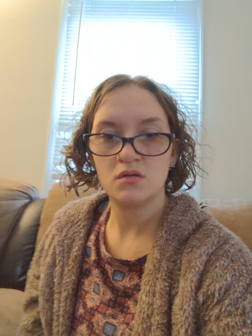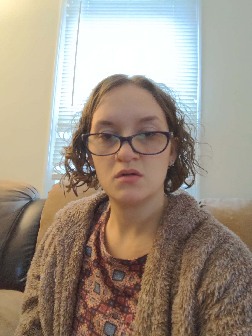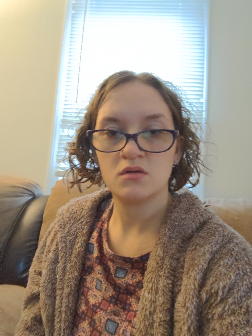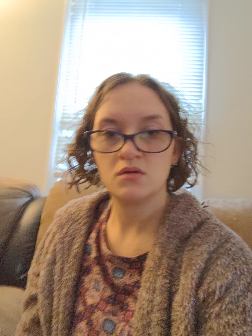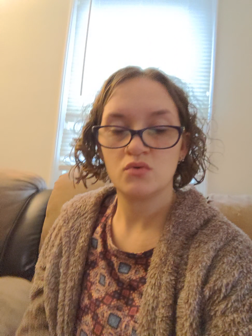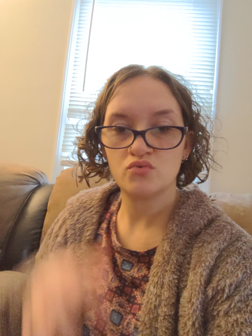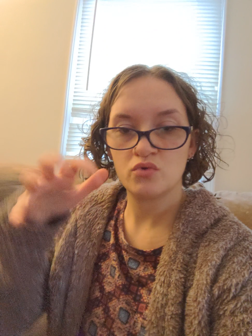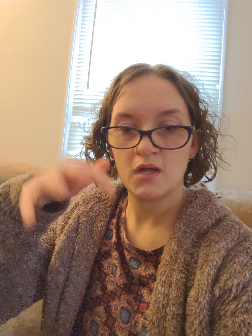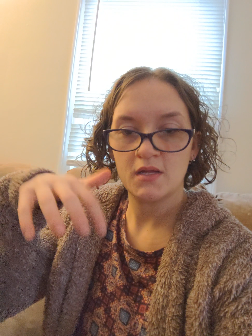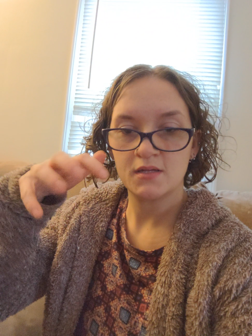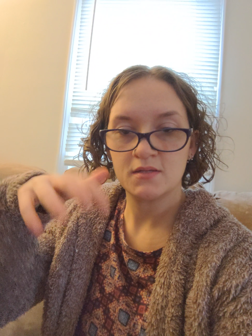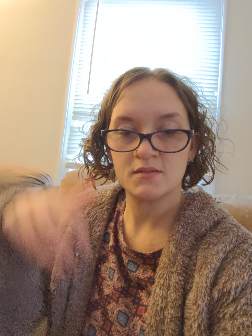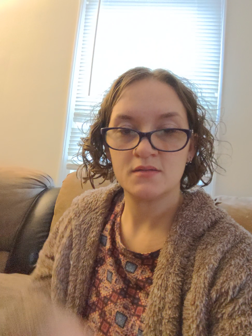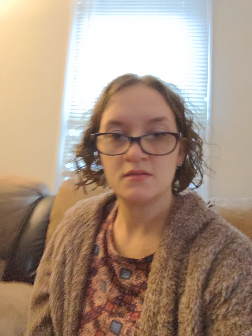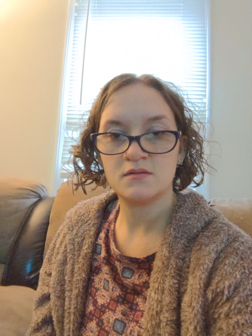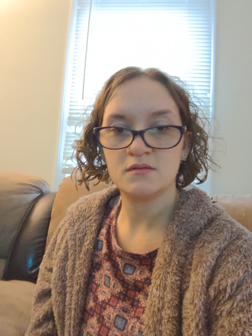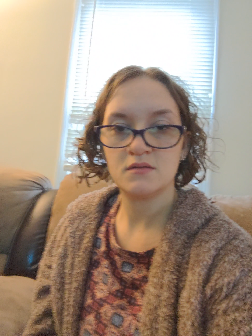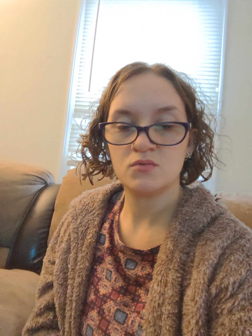rain